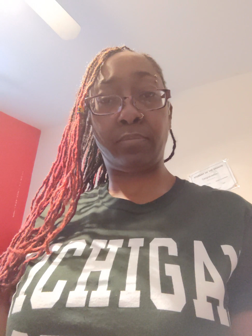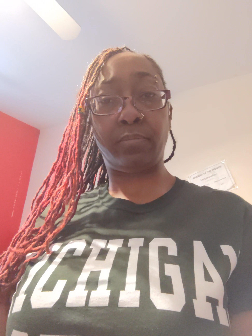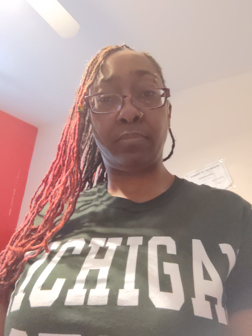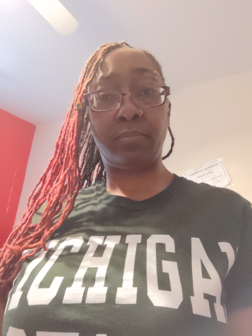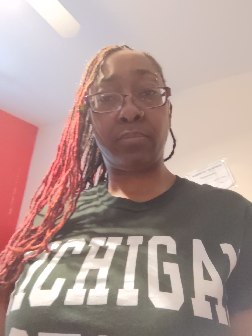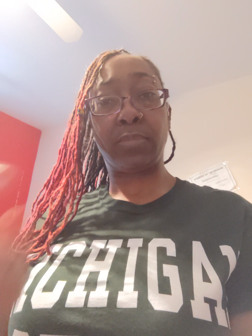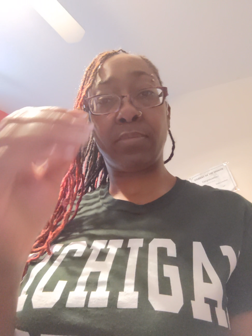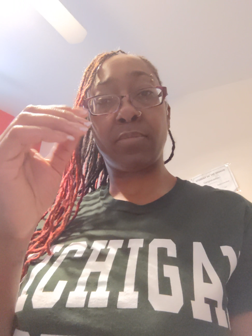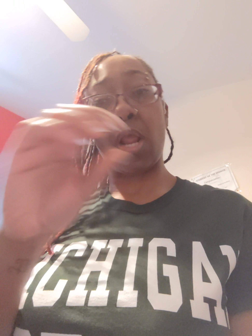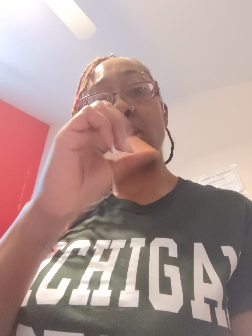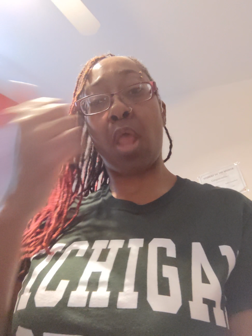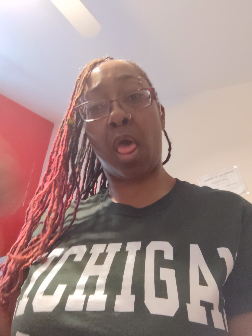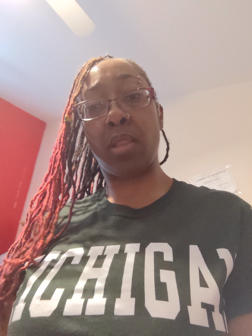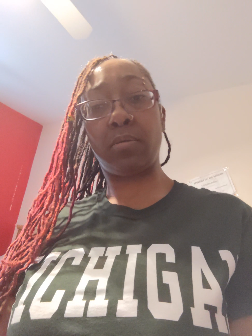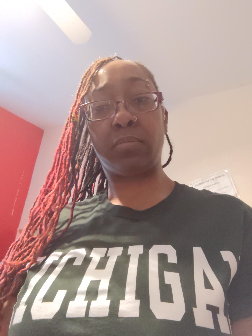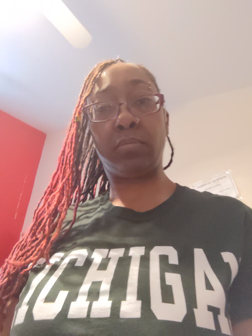another